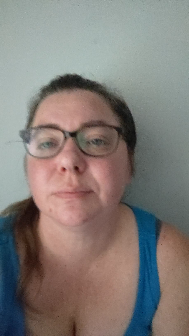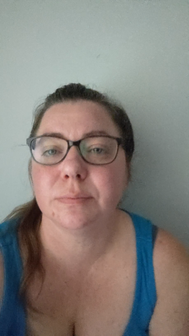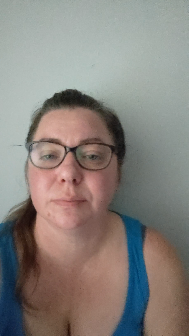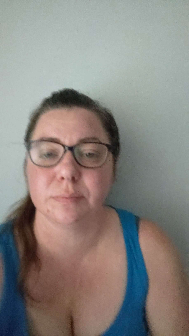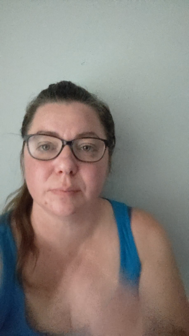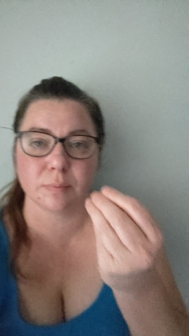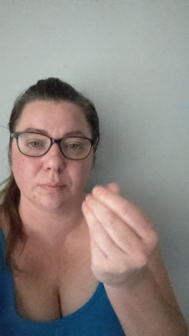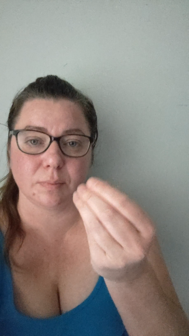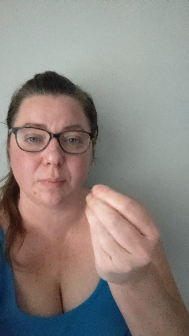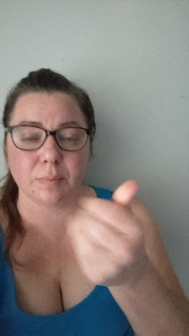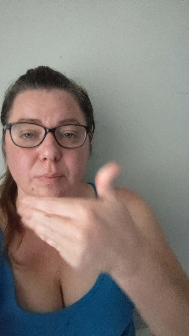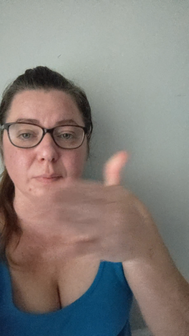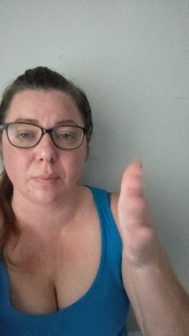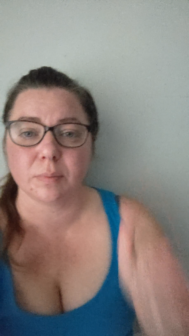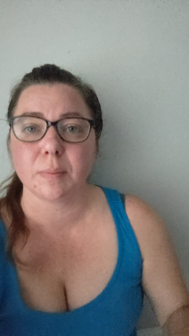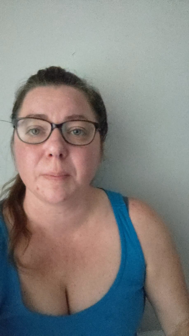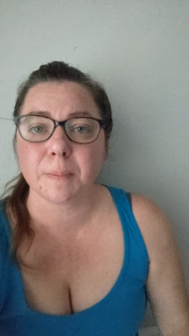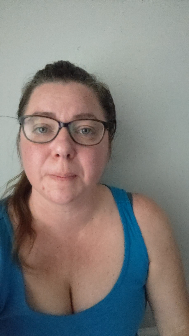sandbox